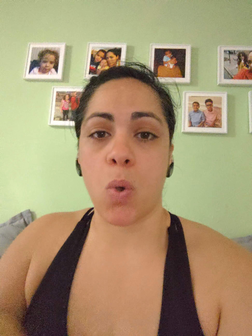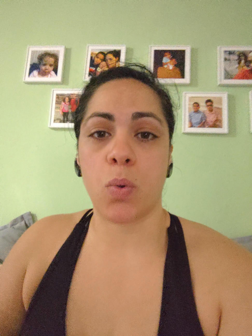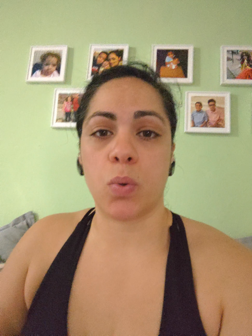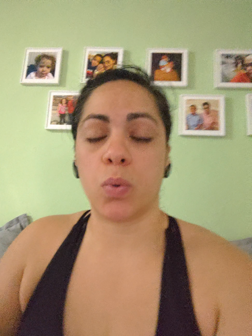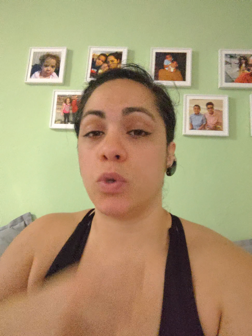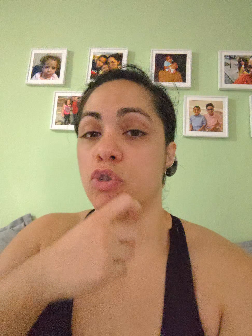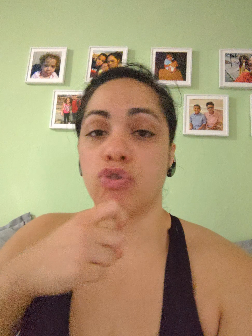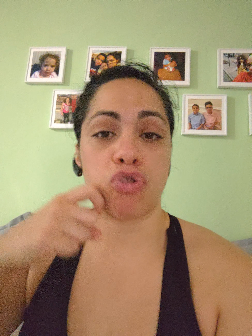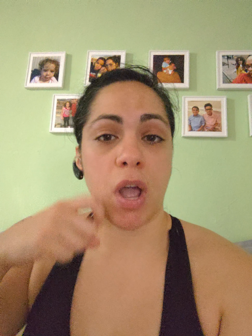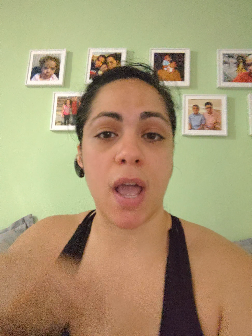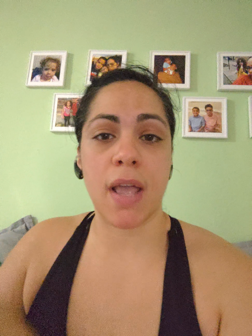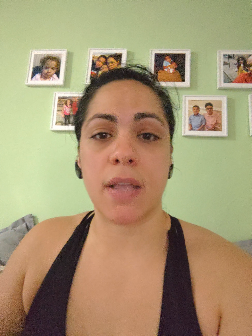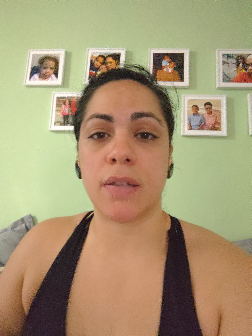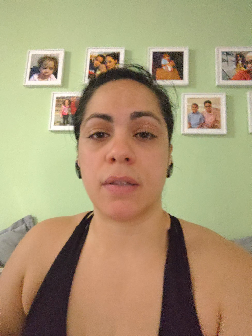dry